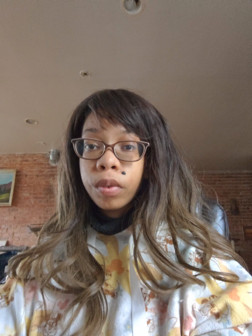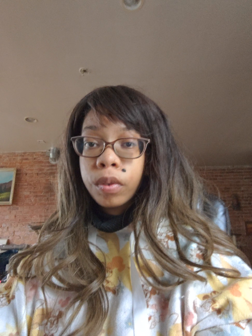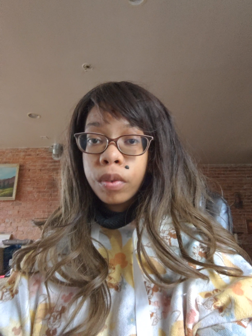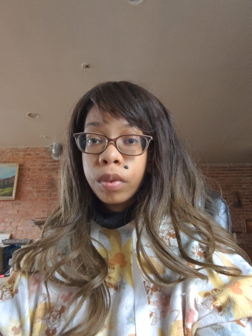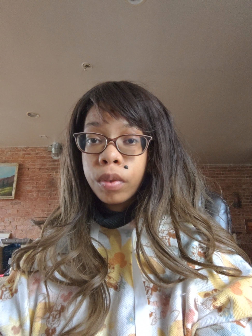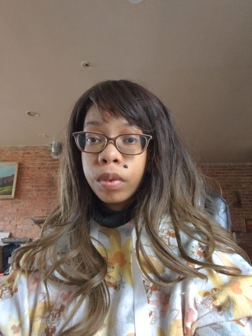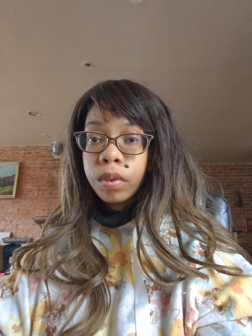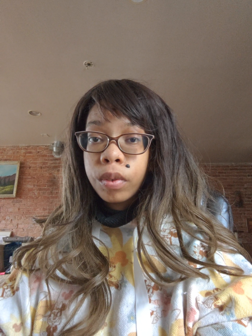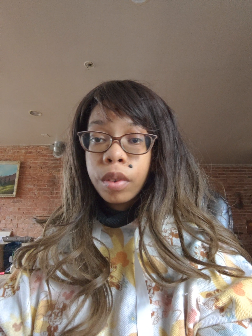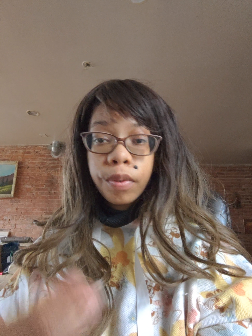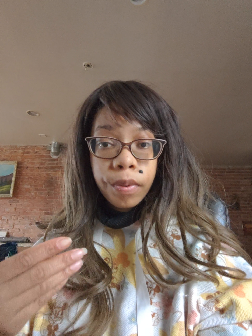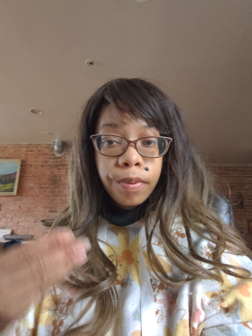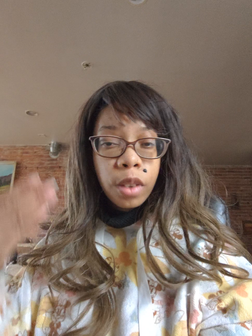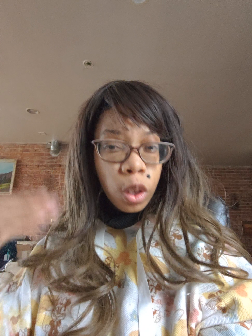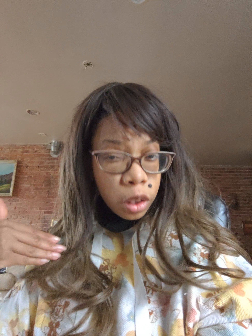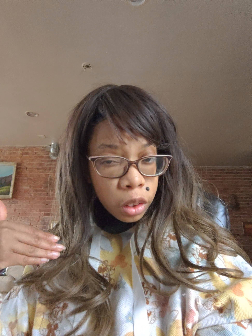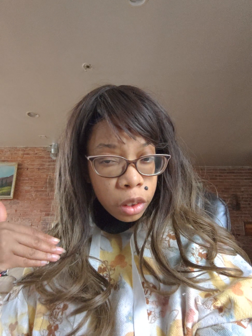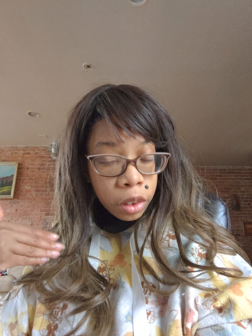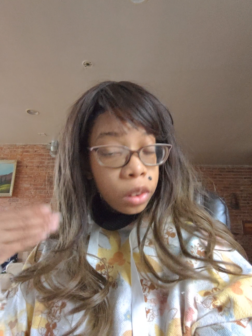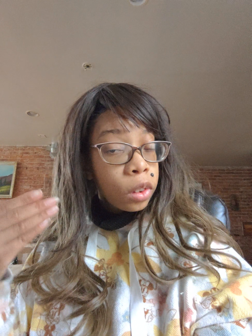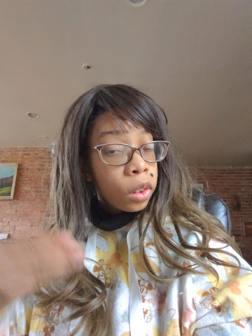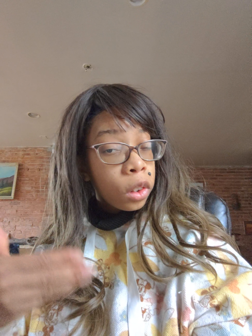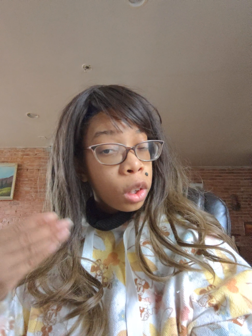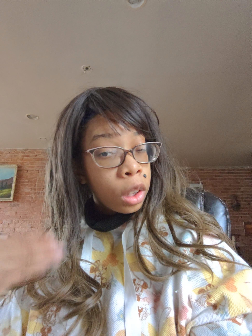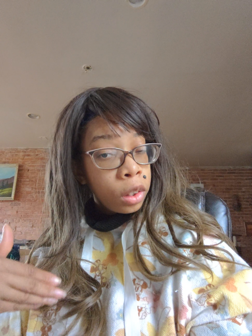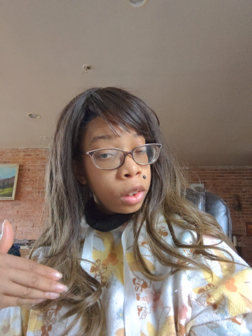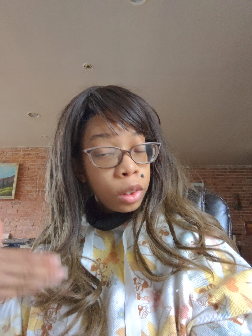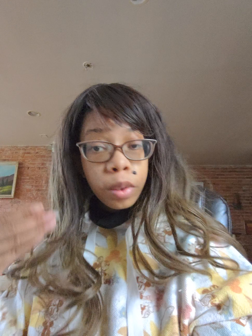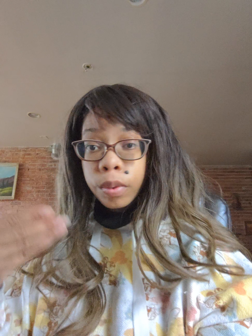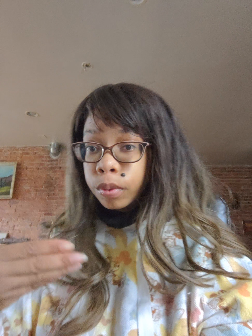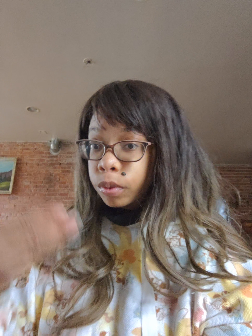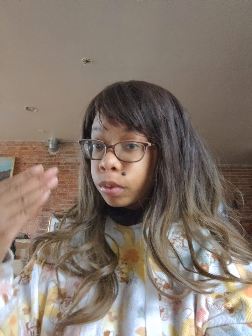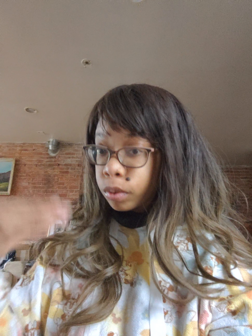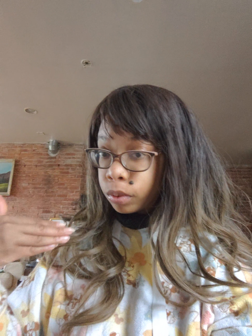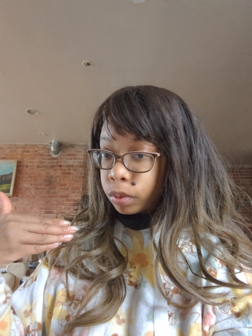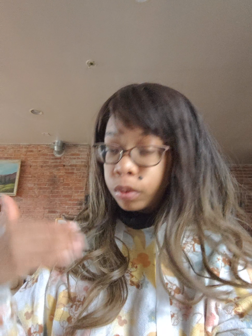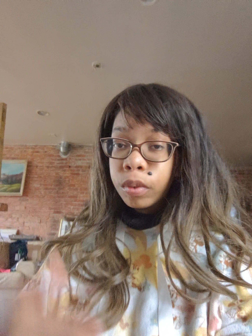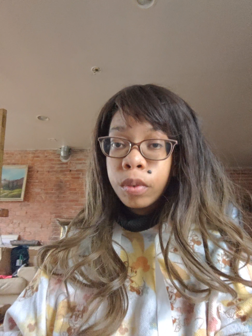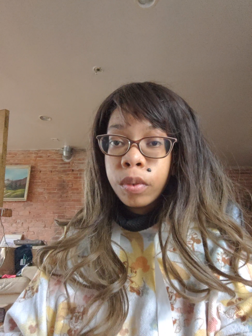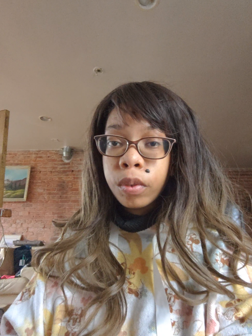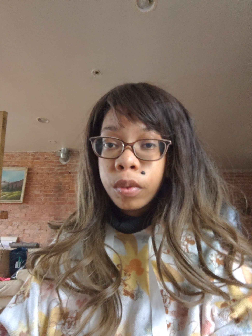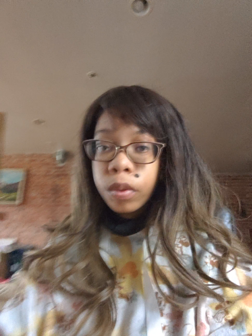before